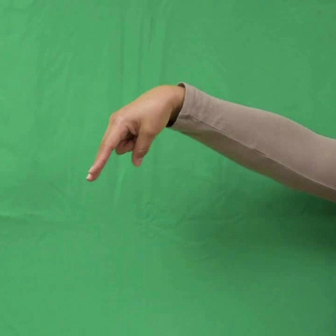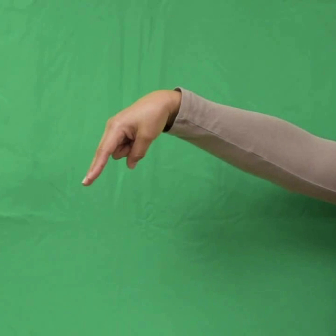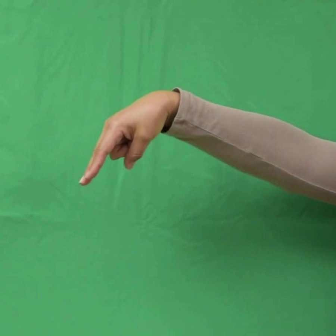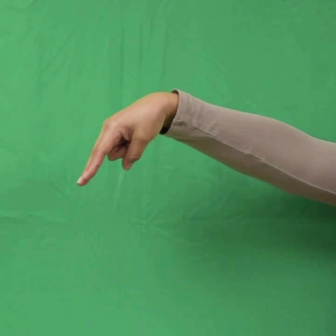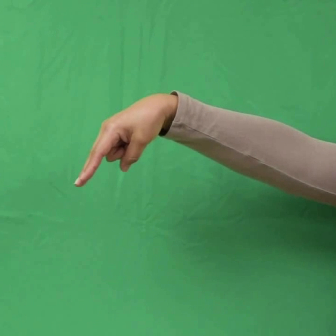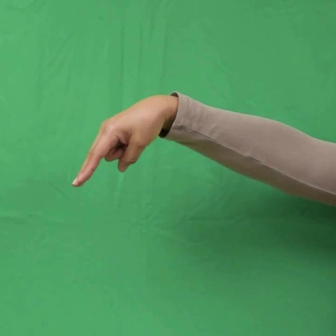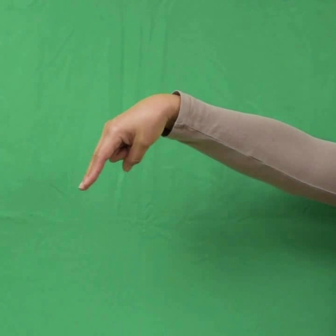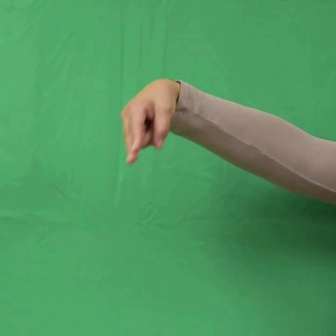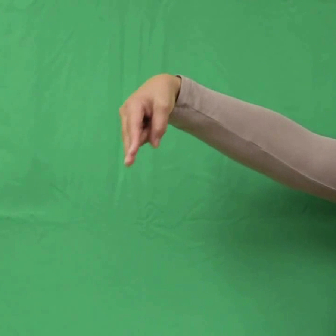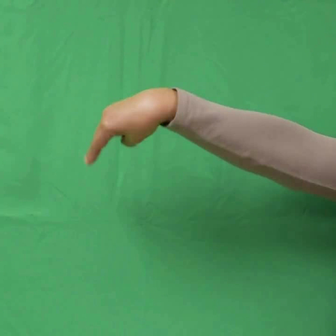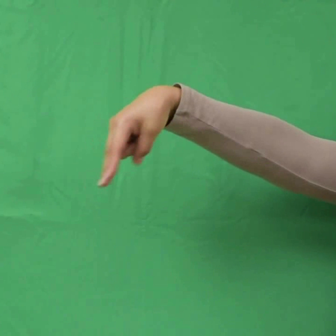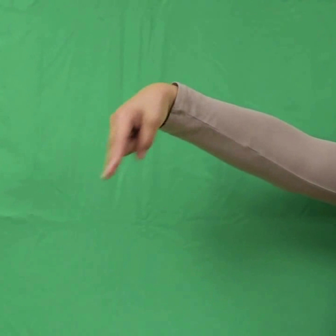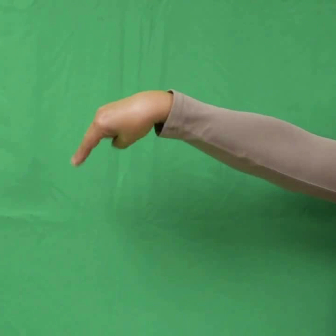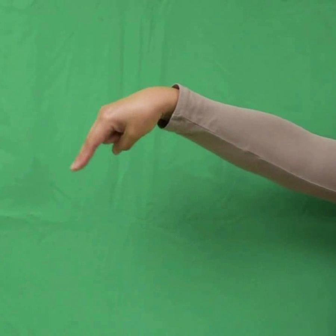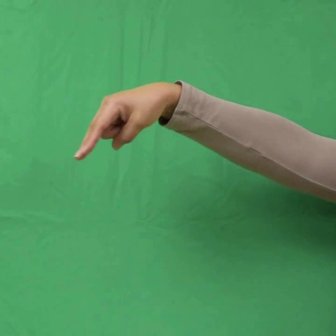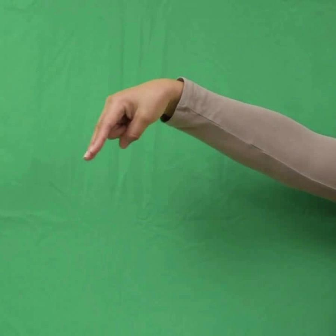Ñ